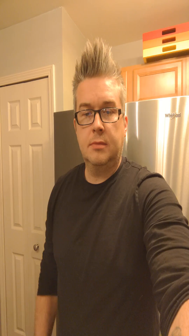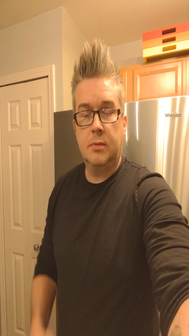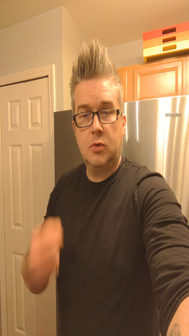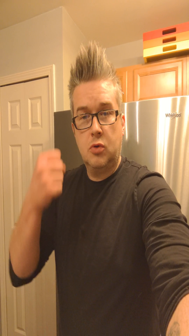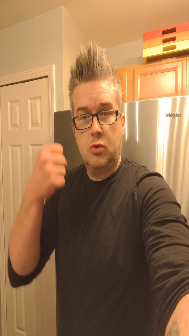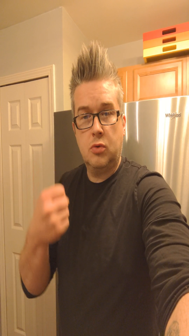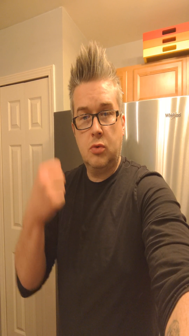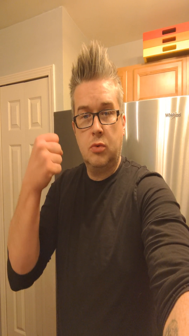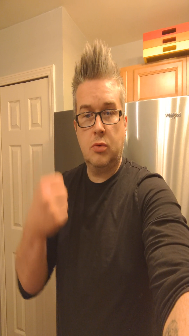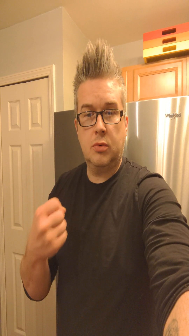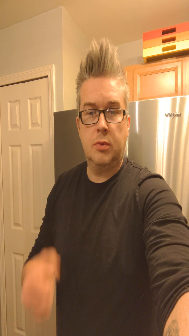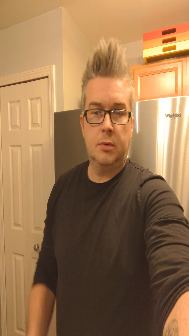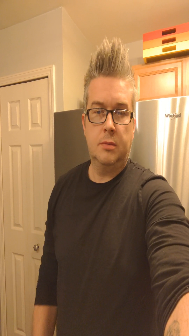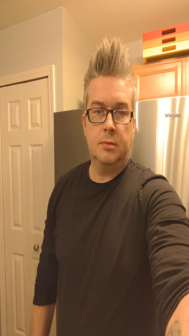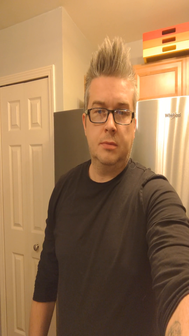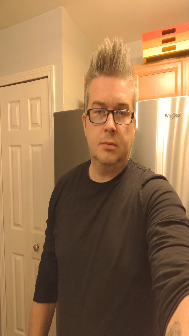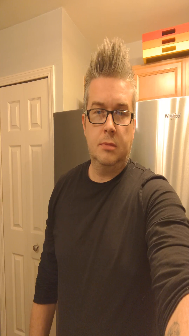car